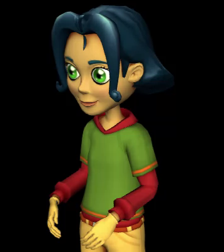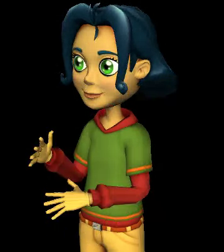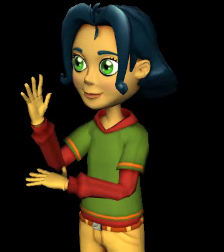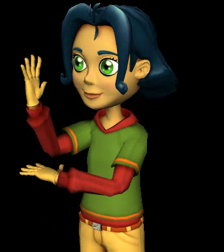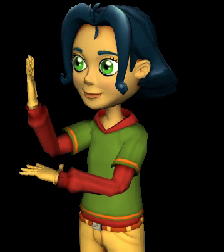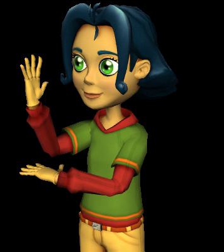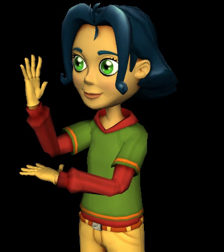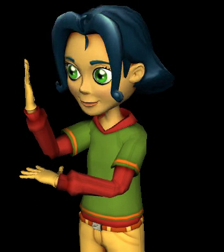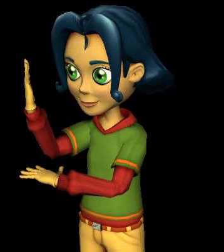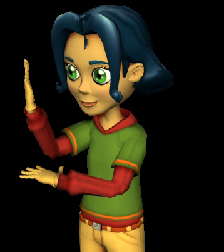شجرة